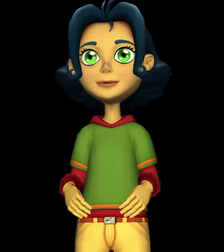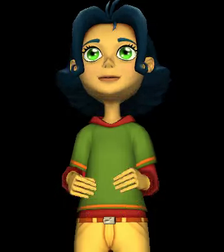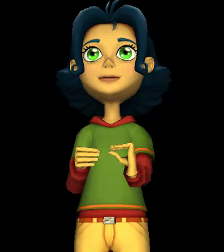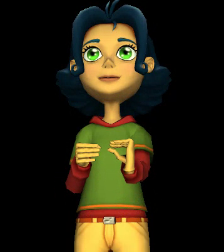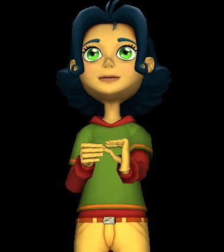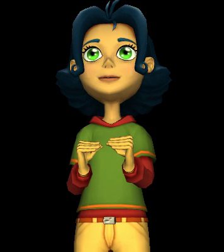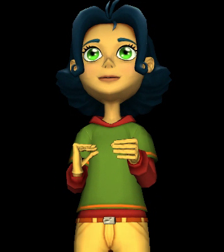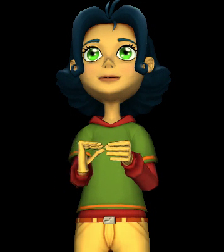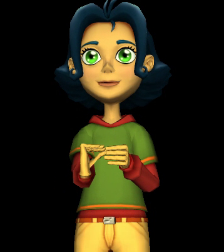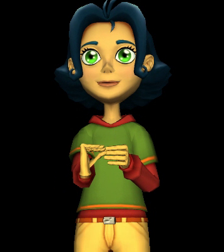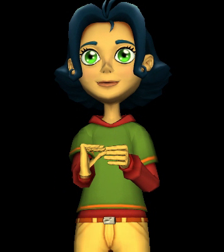مشكلة